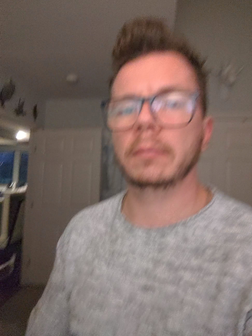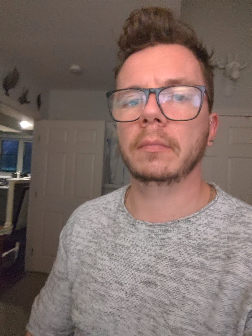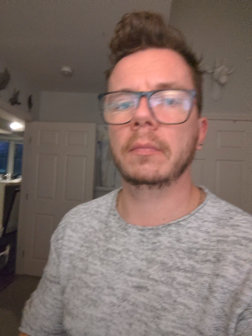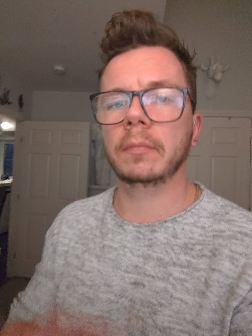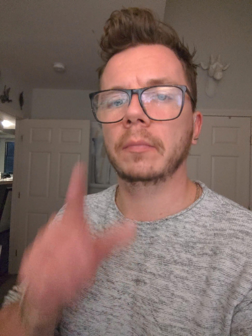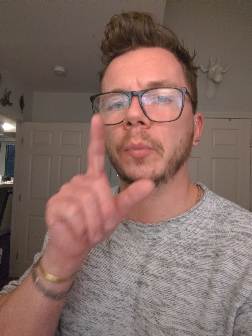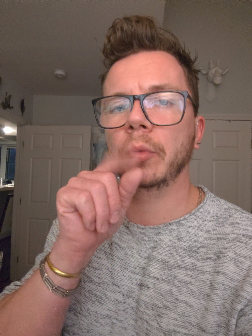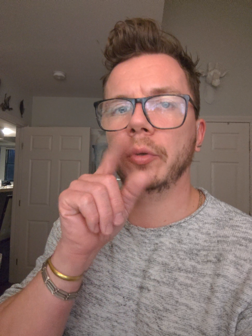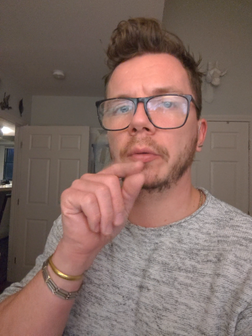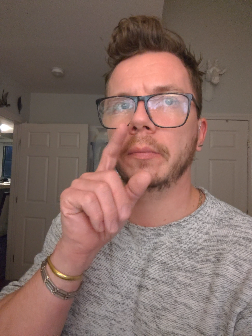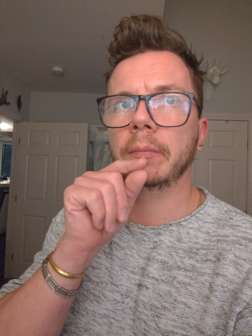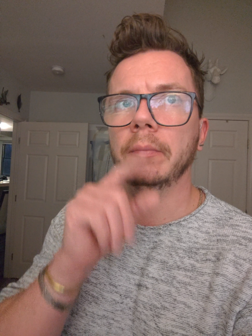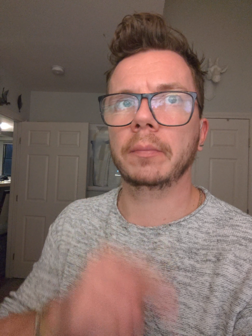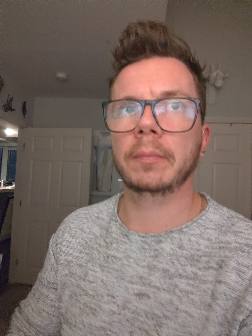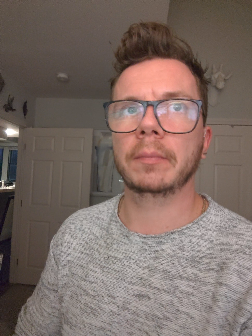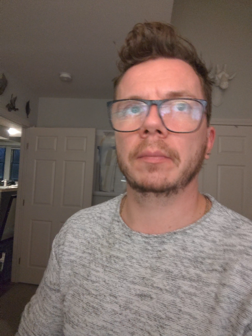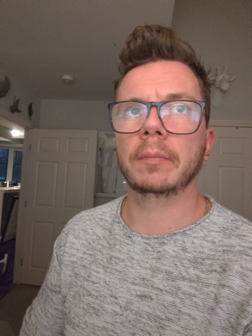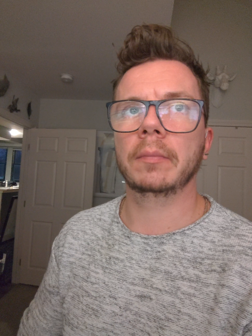bird